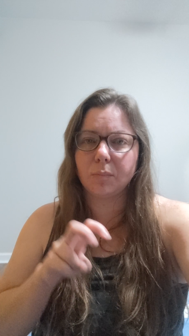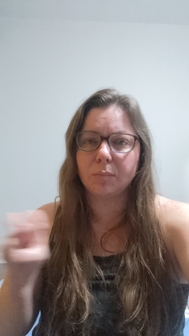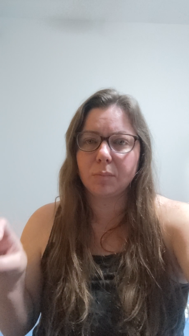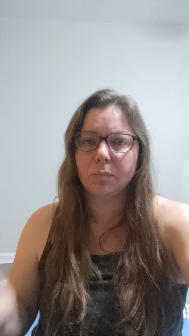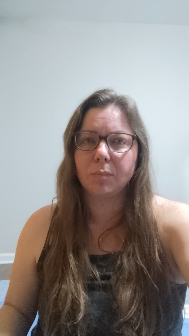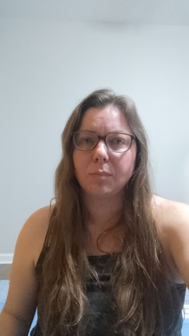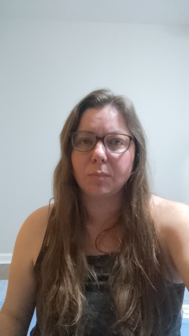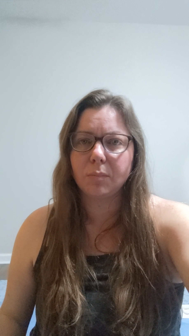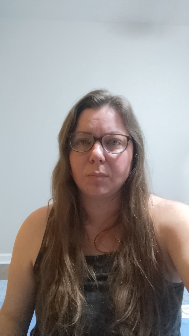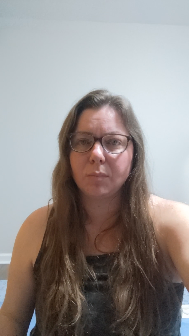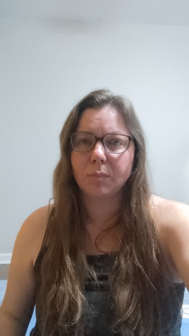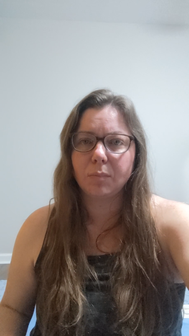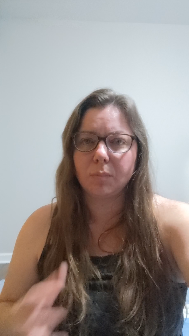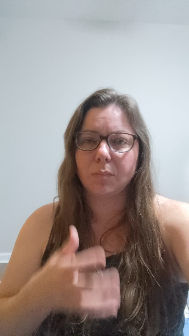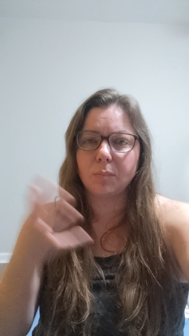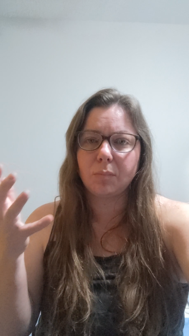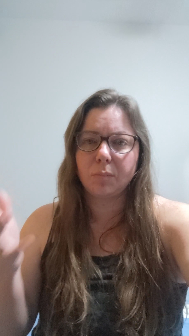a lot